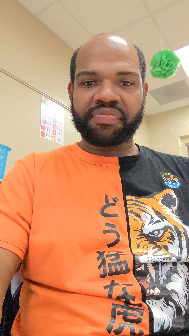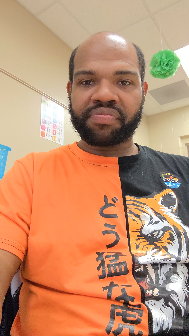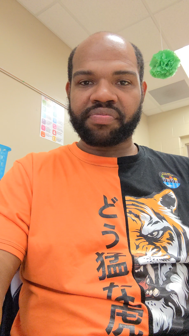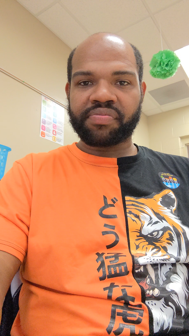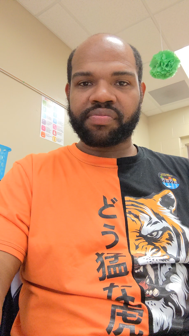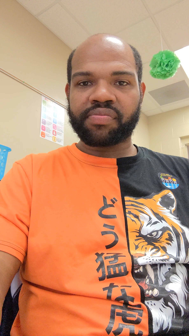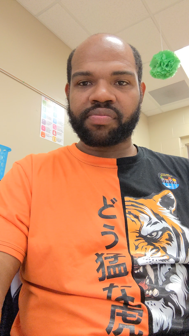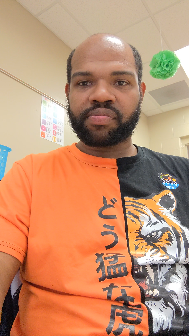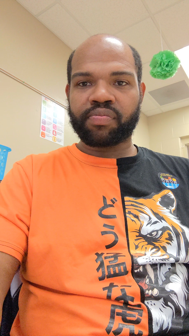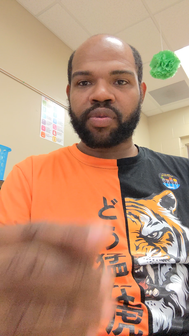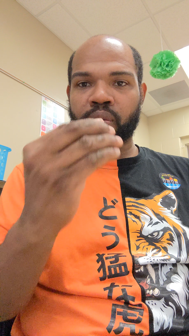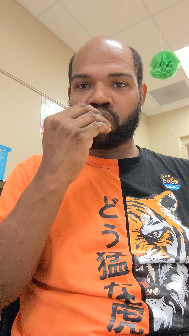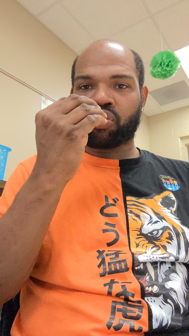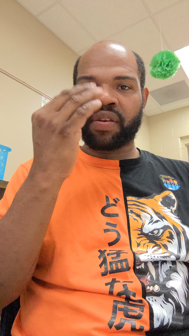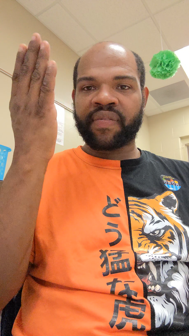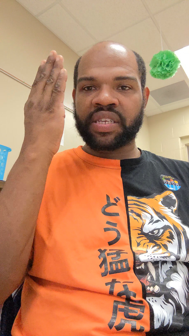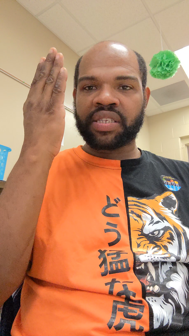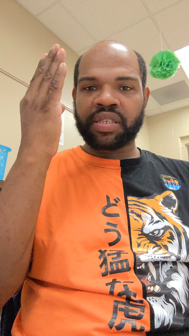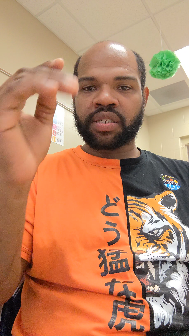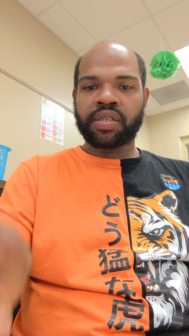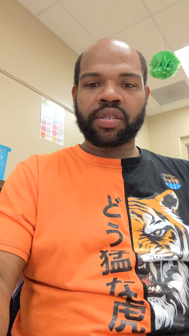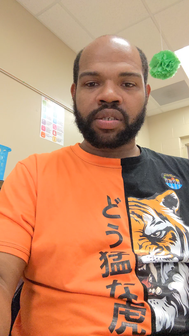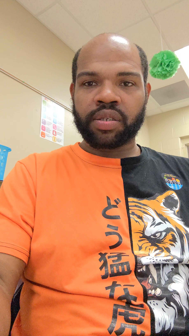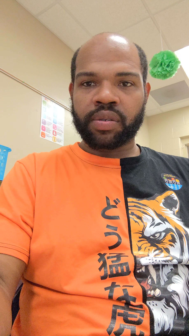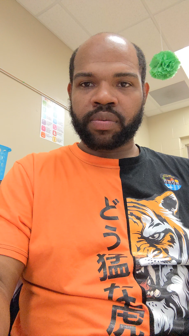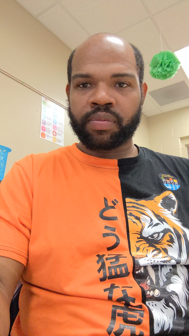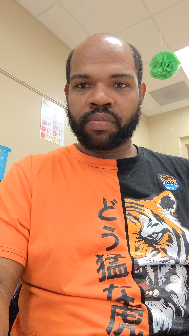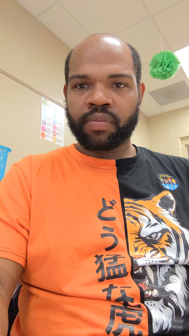breakfast